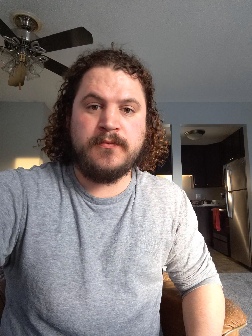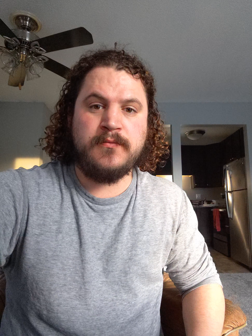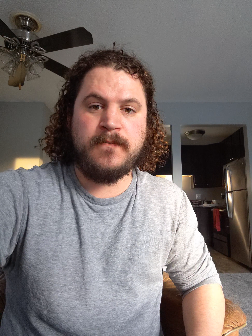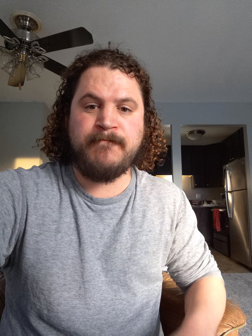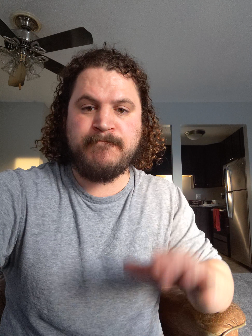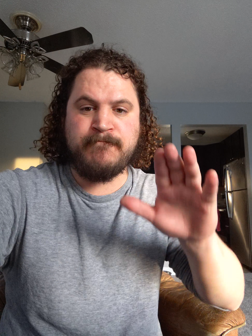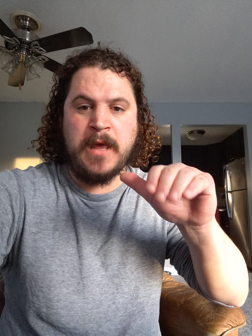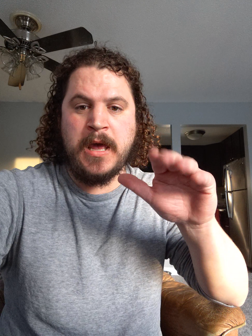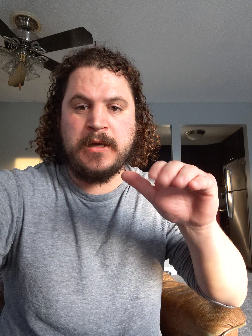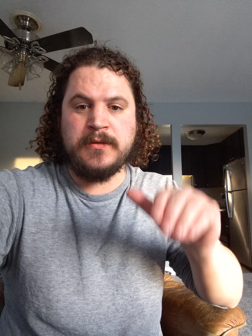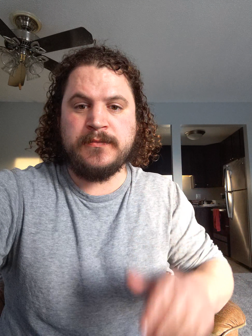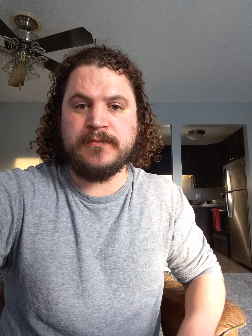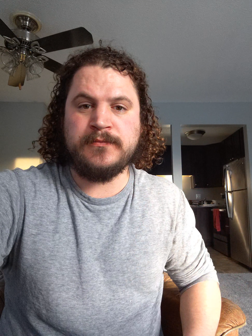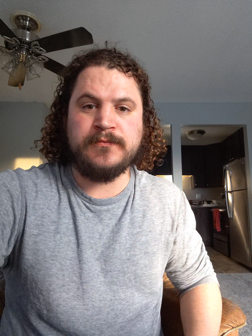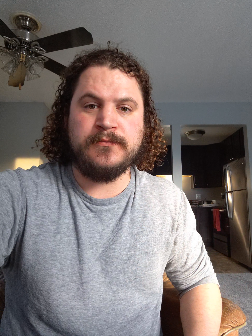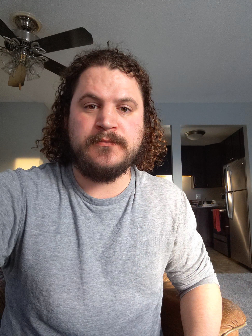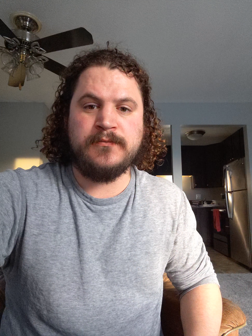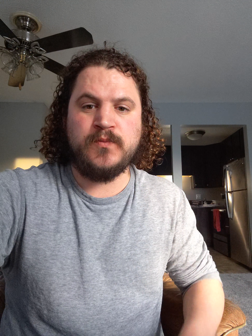bye